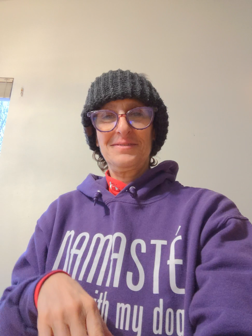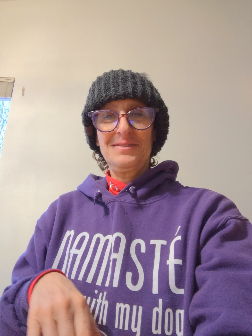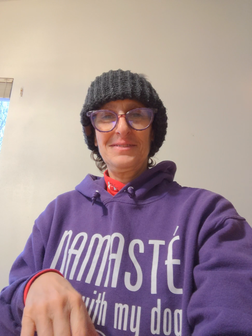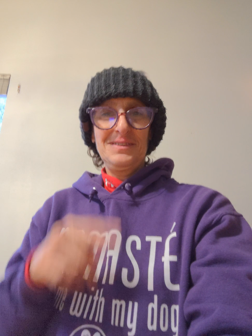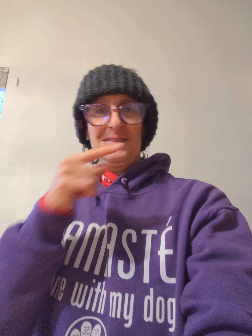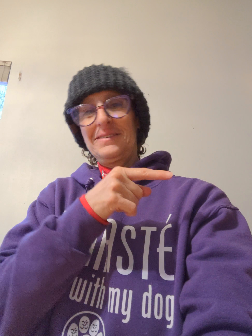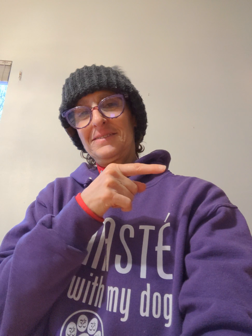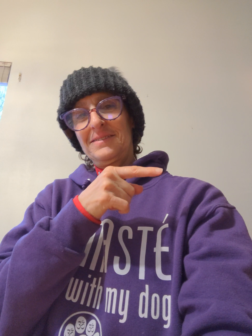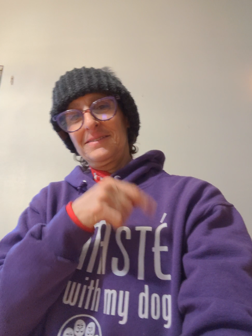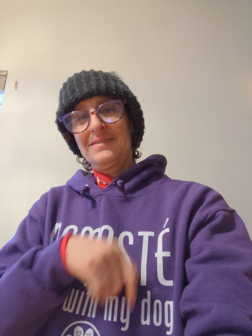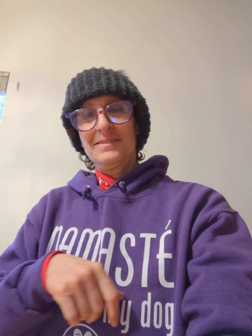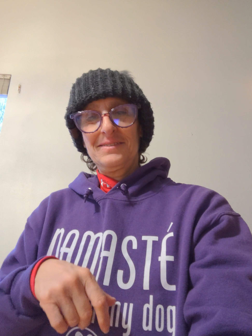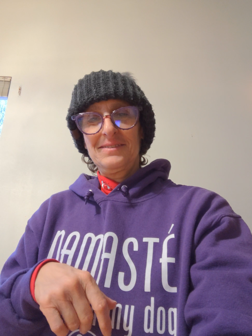he/she/it